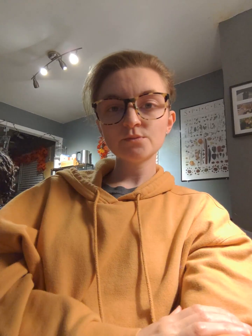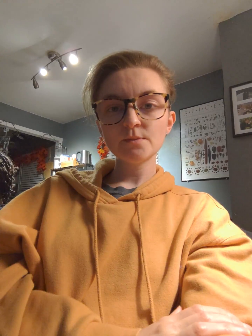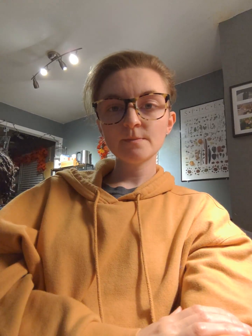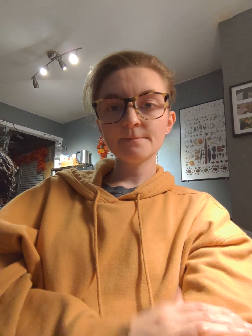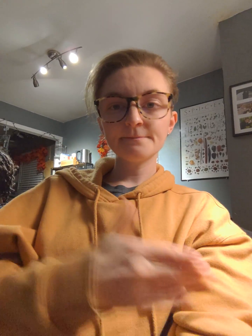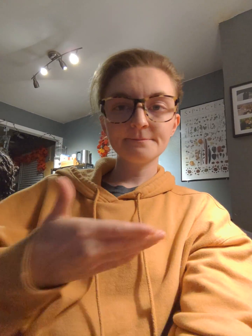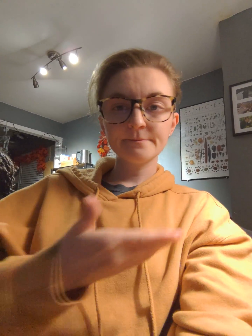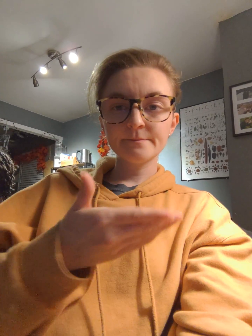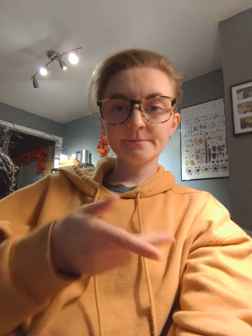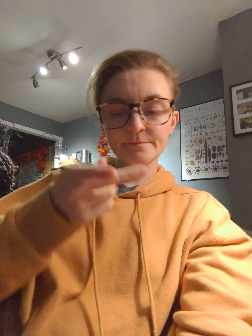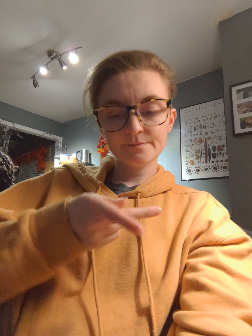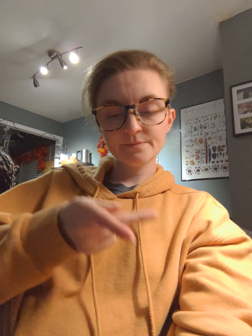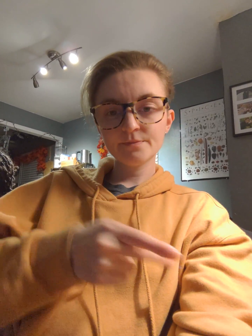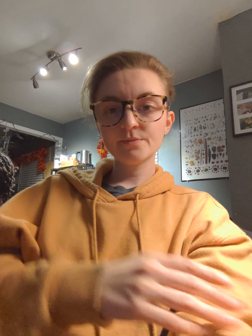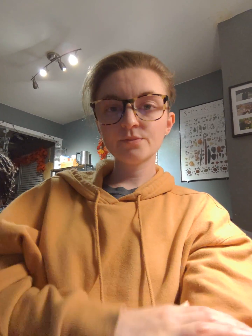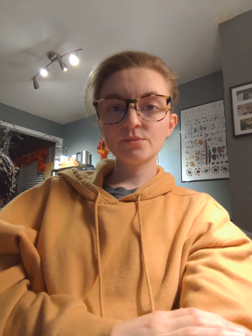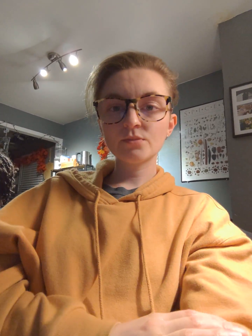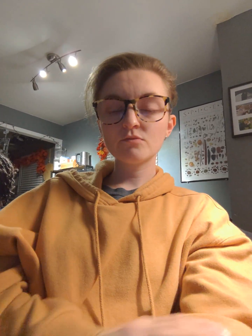babysitter